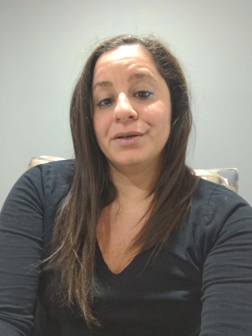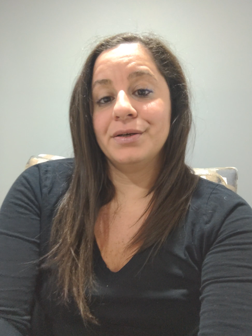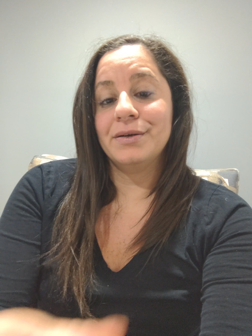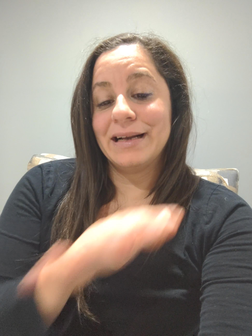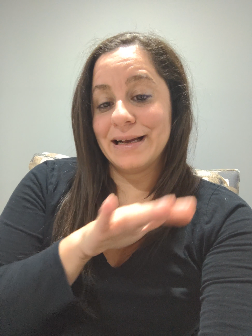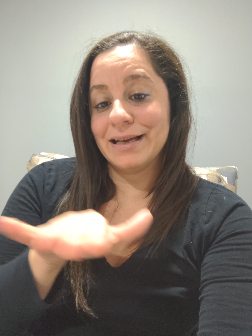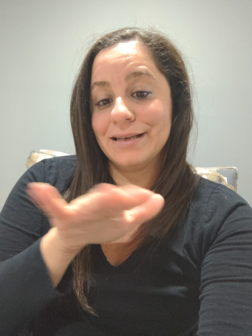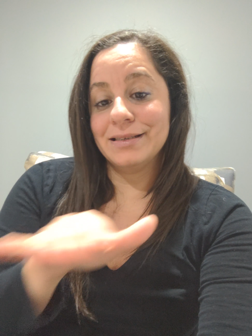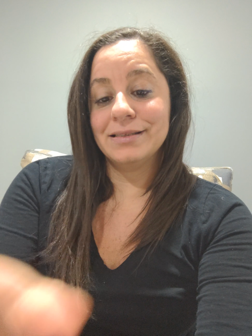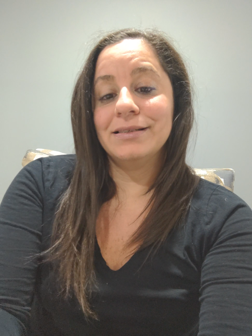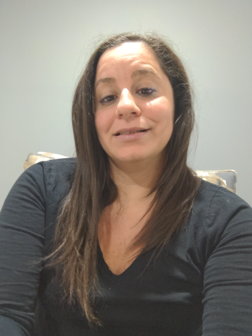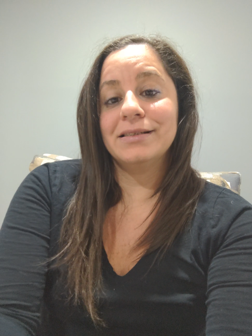clean